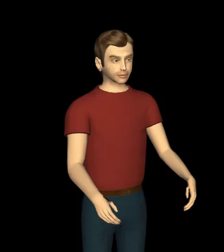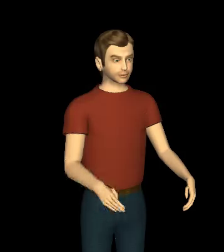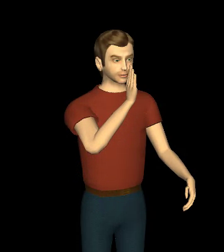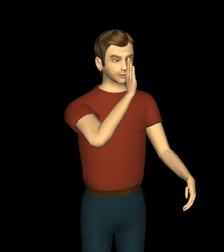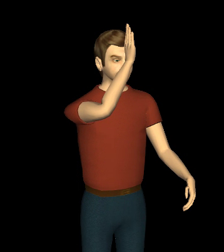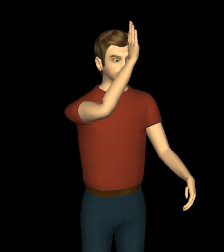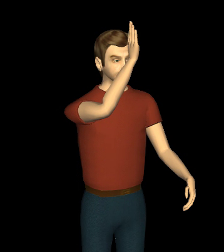منتصف الليل